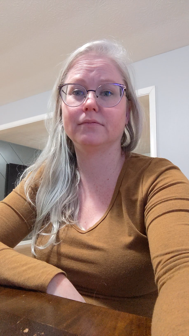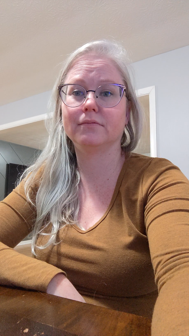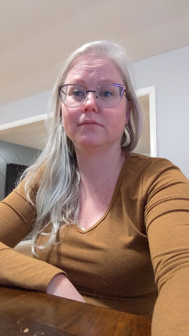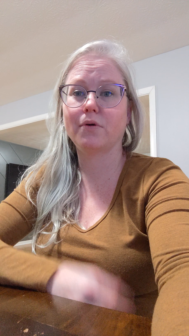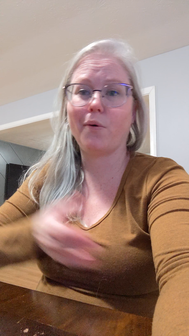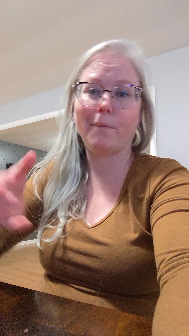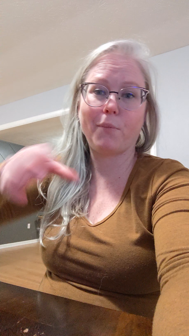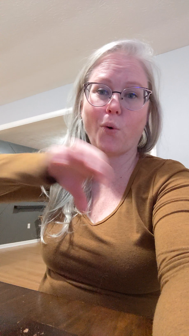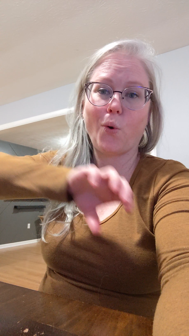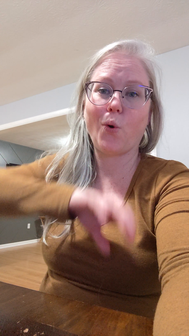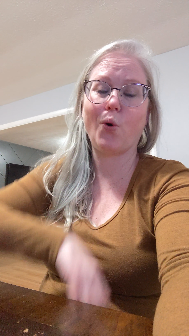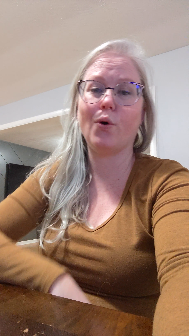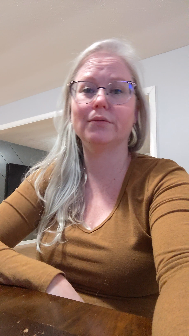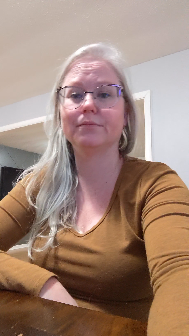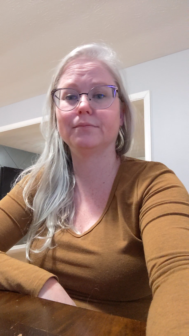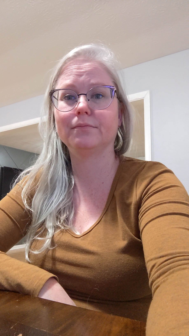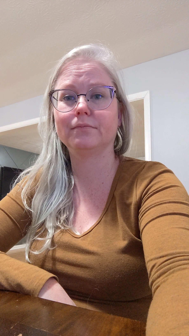pour